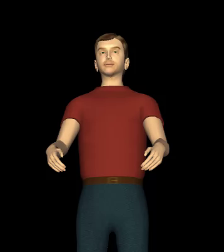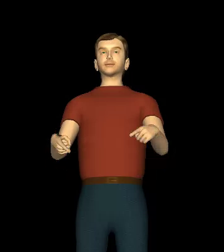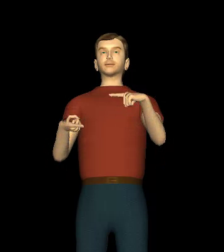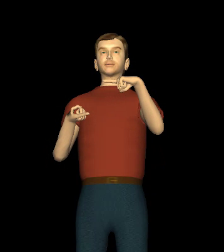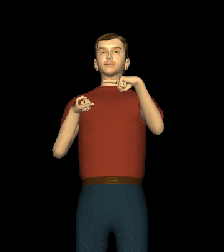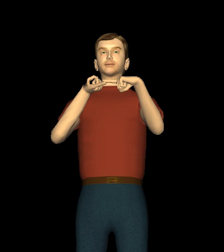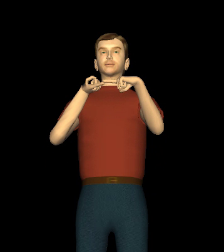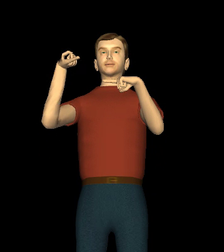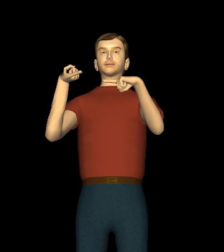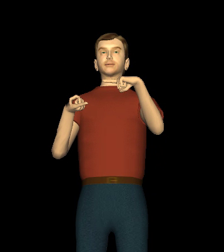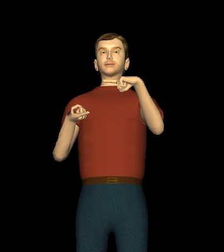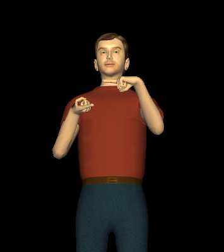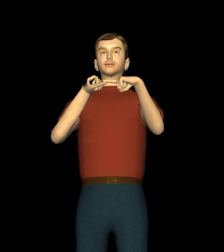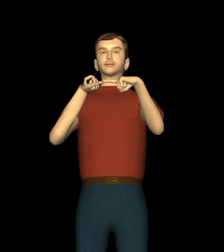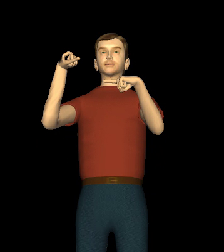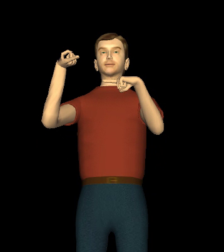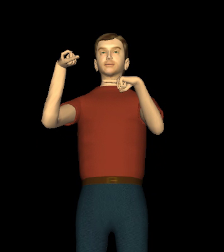فريد